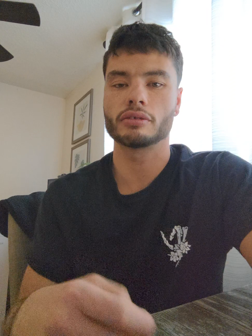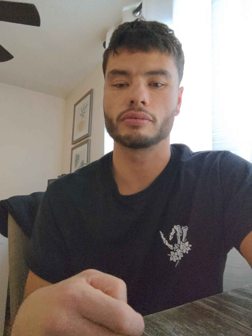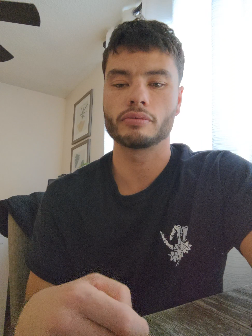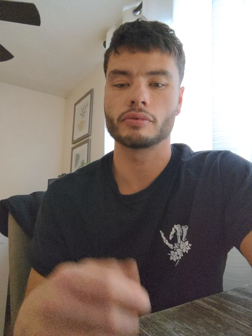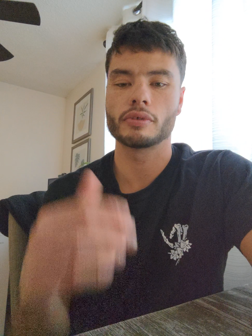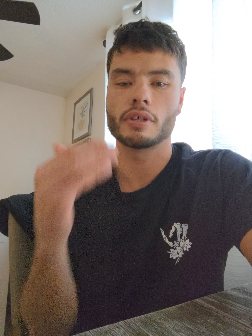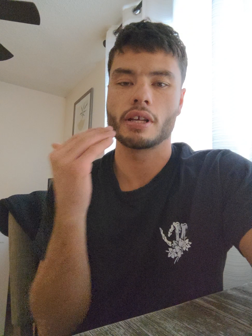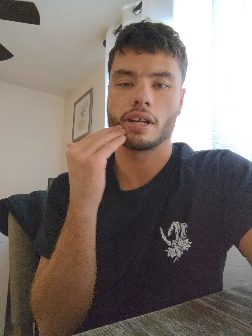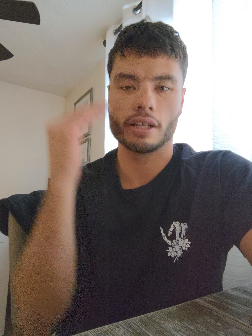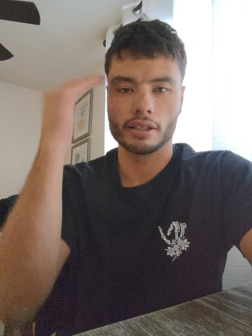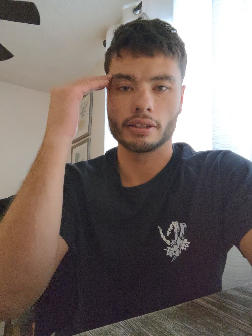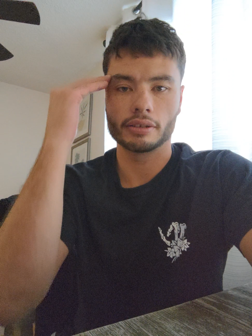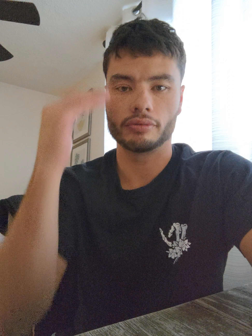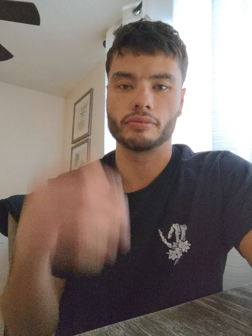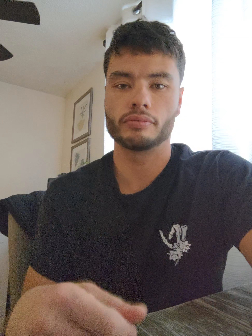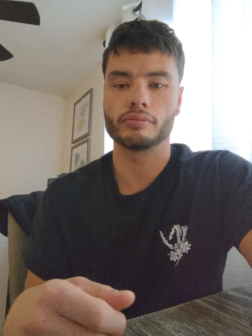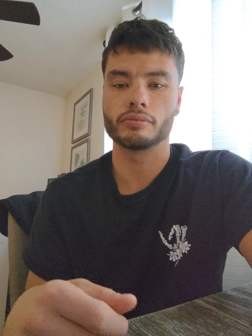head